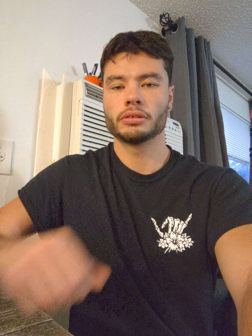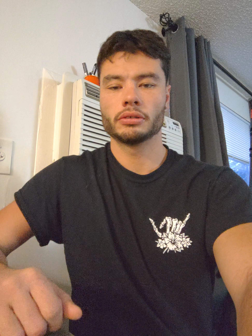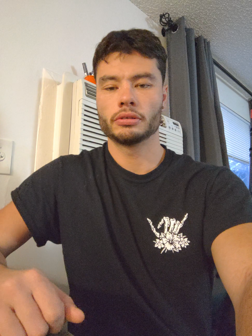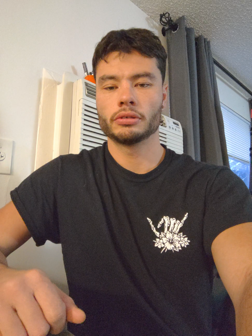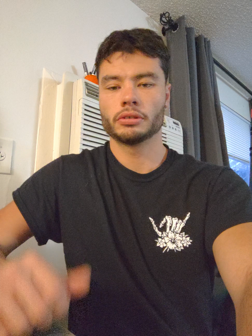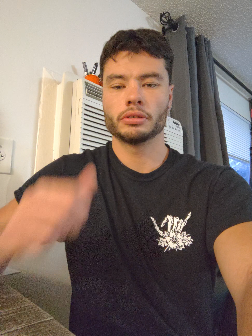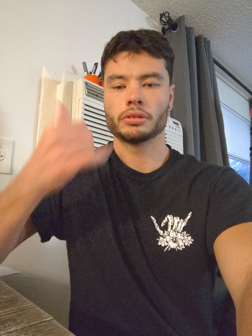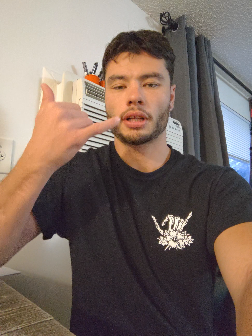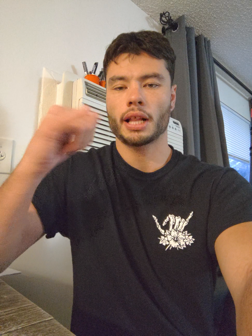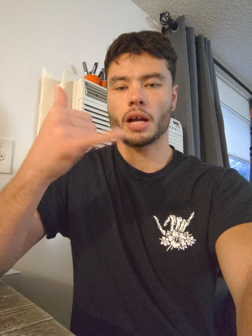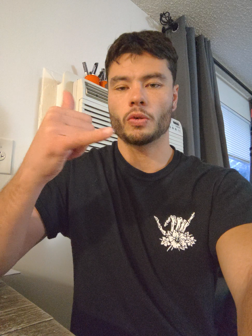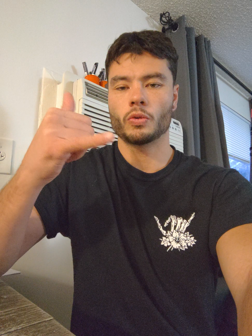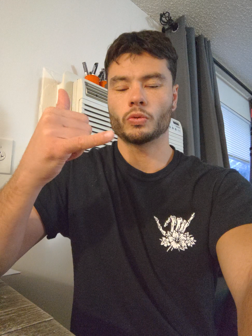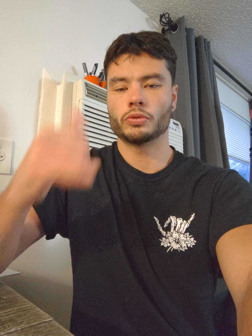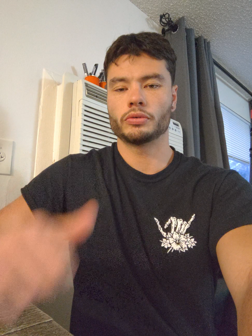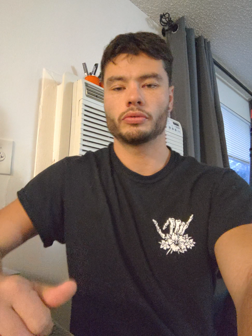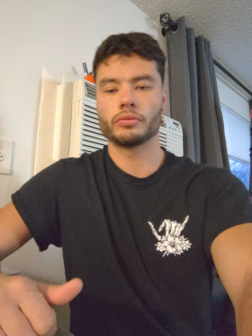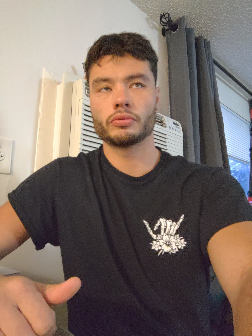yellow